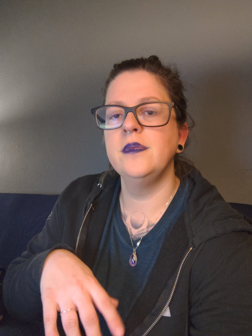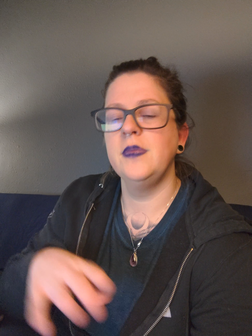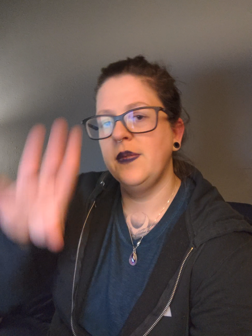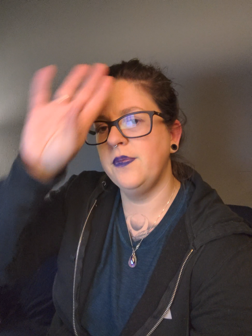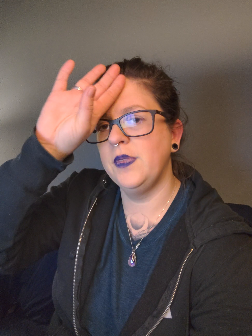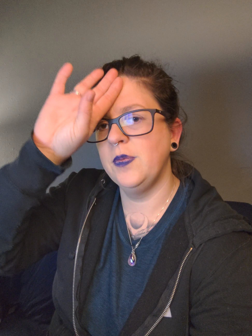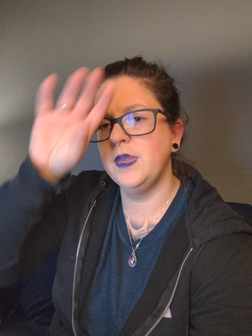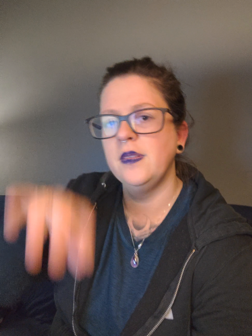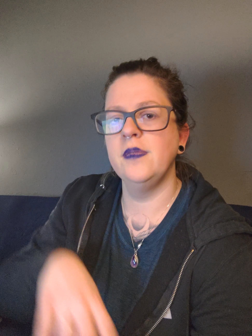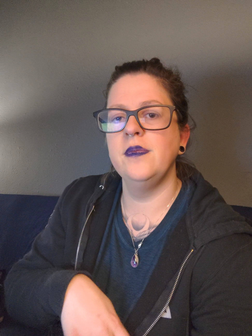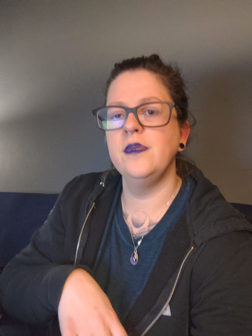fireman